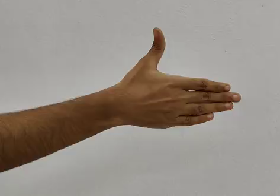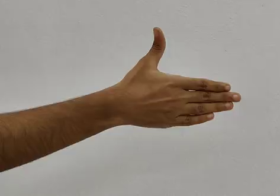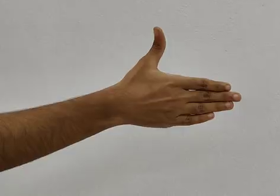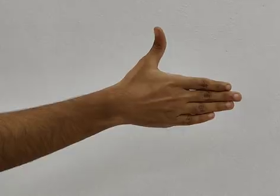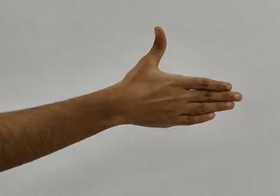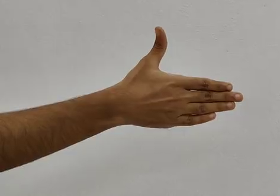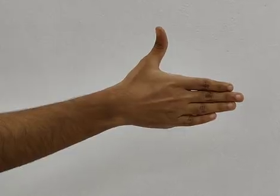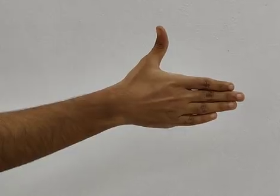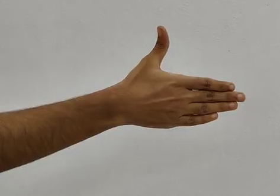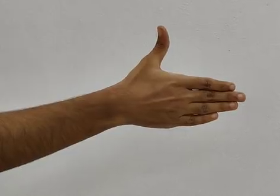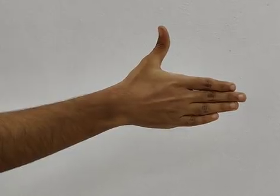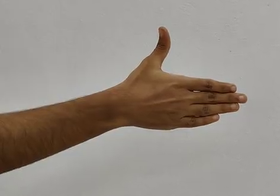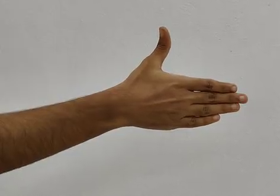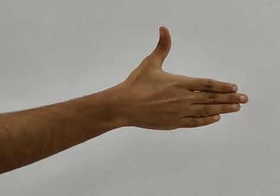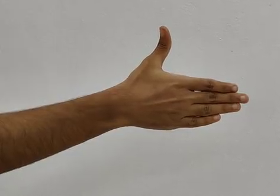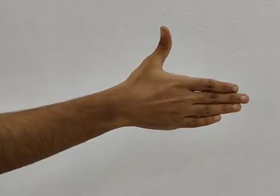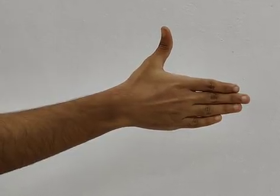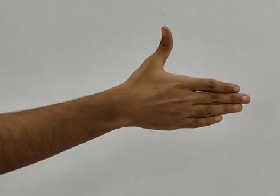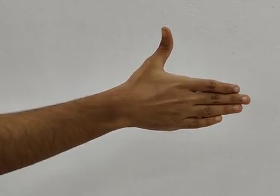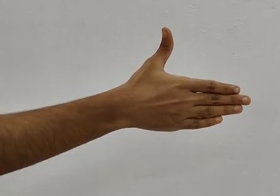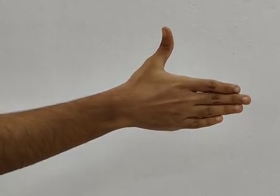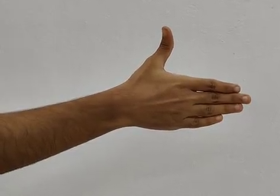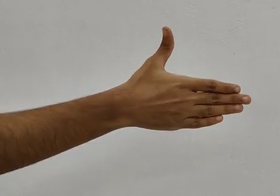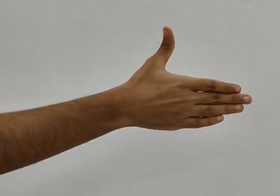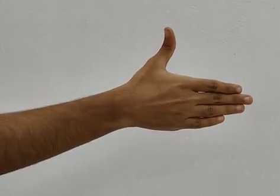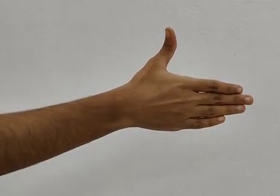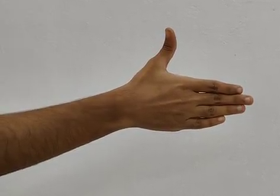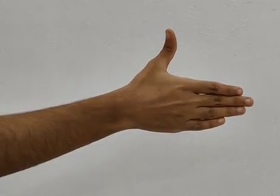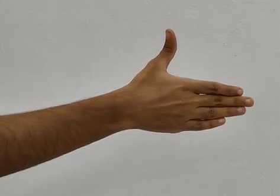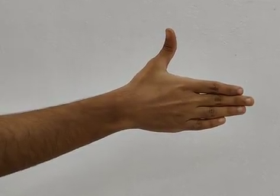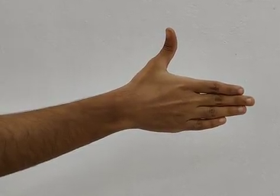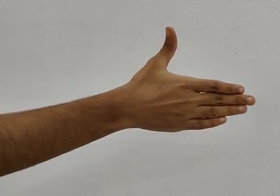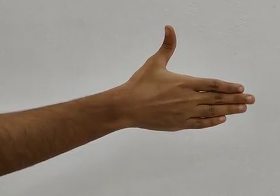ആ